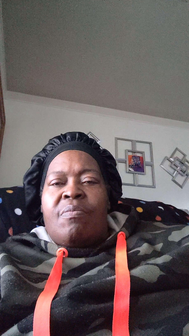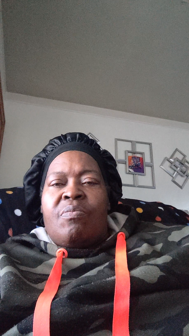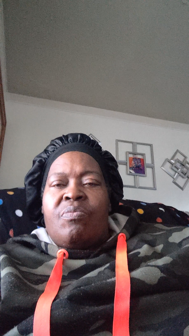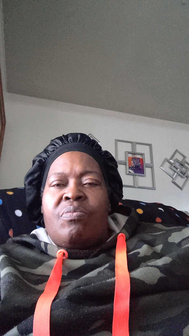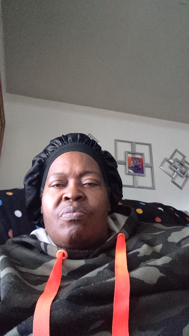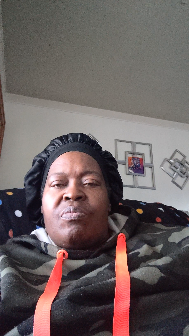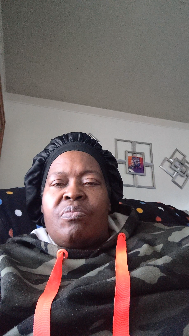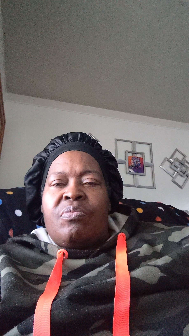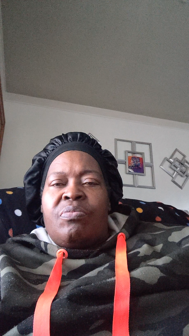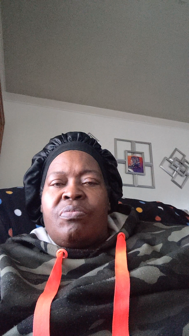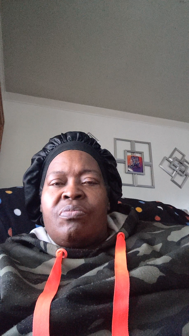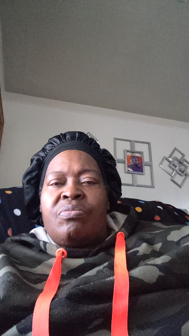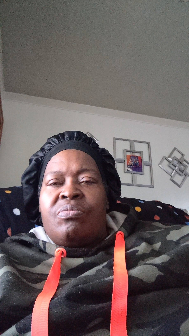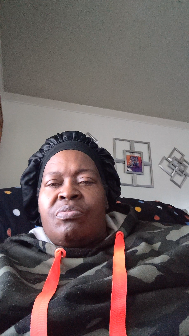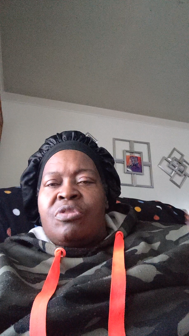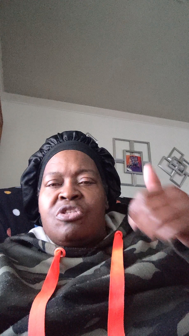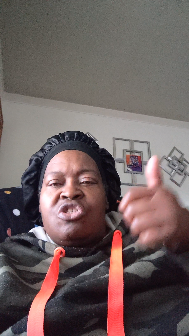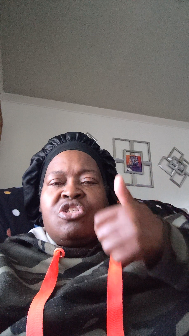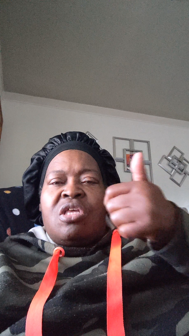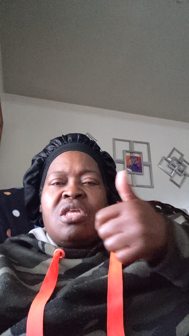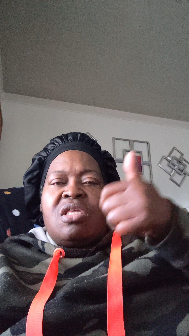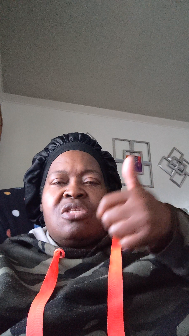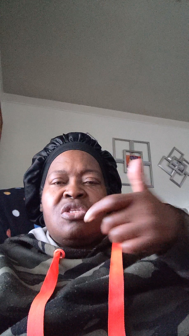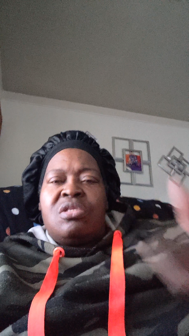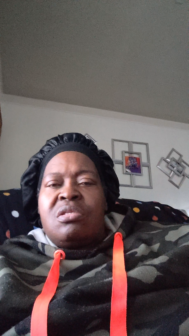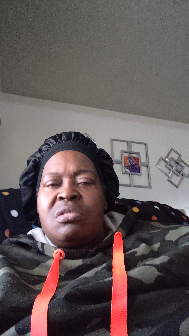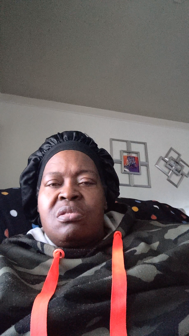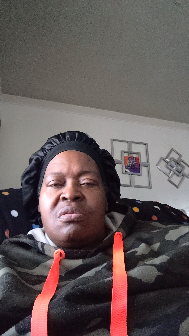chase